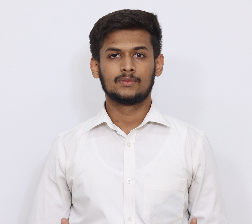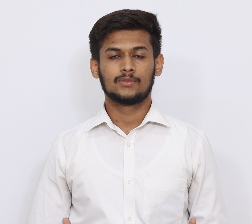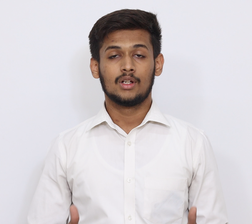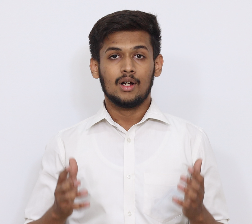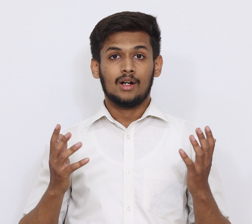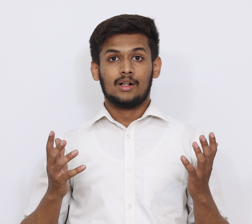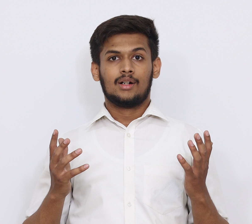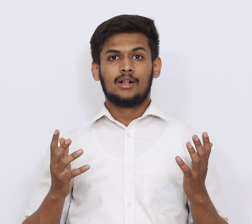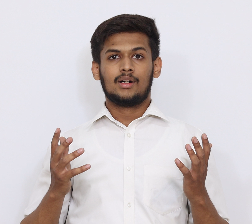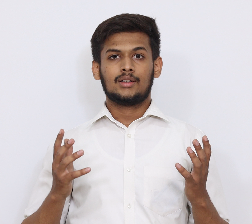surprise